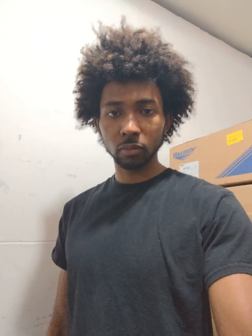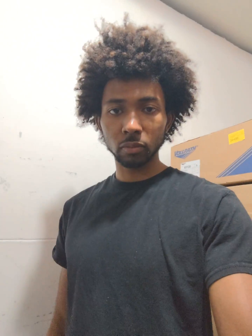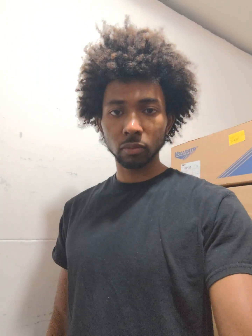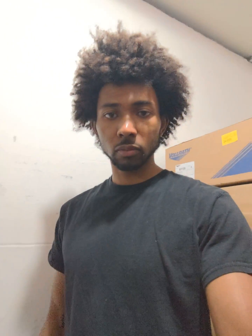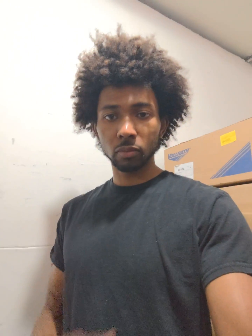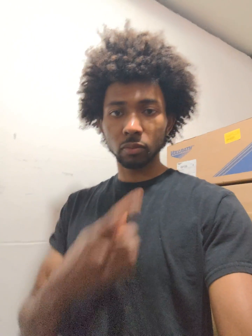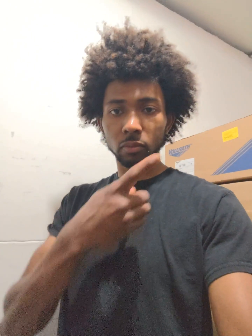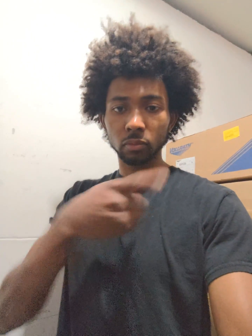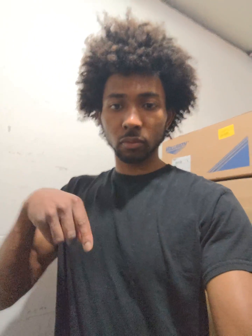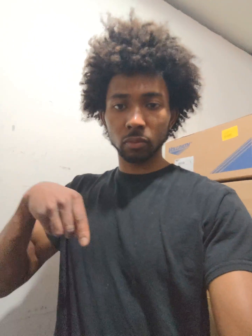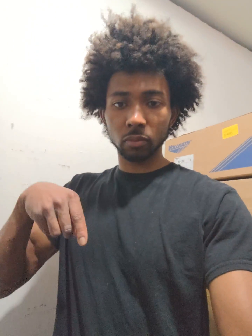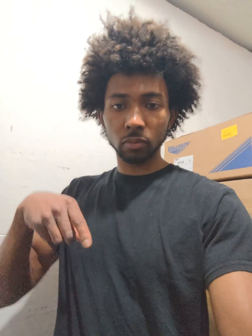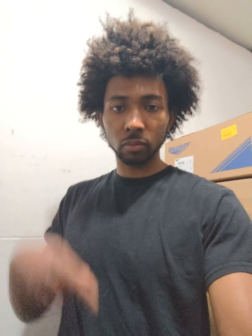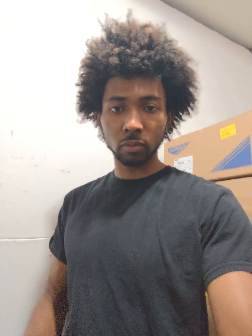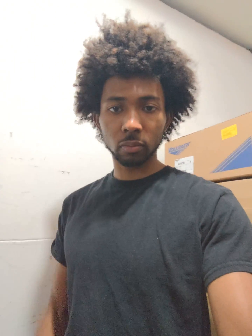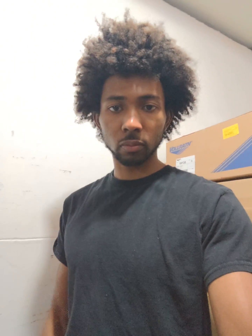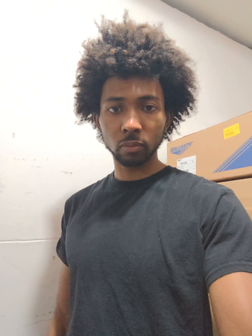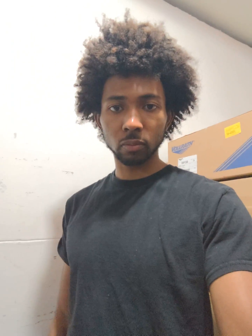cut